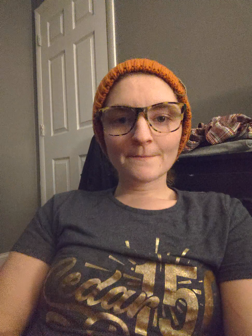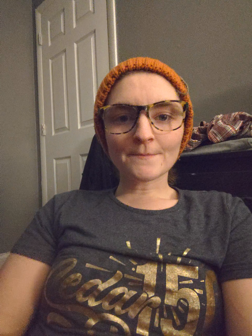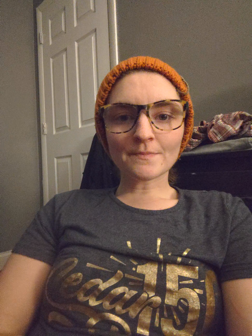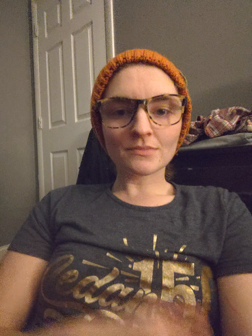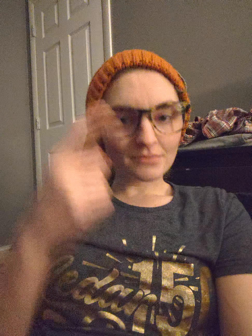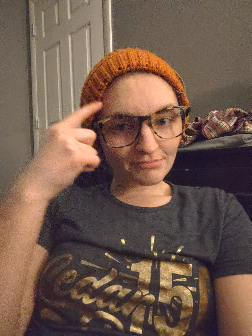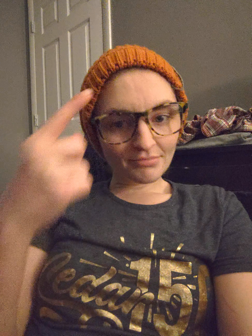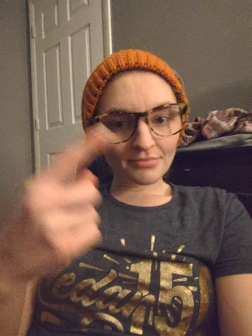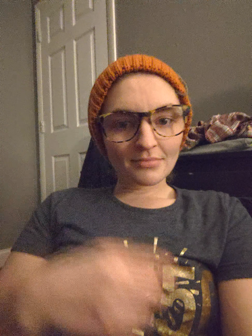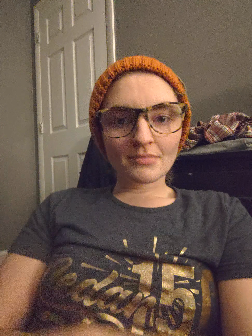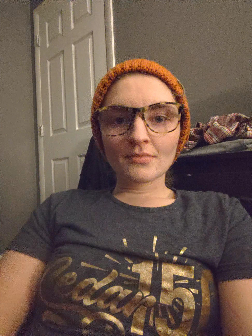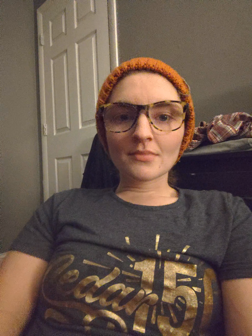penny